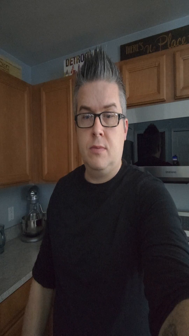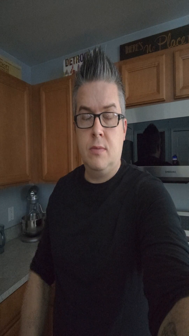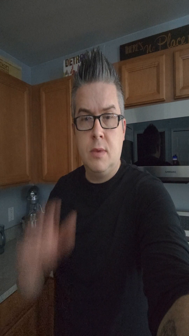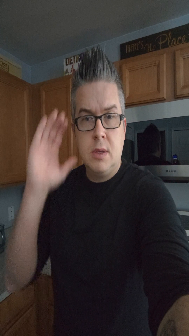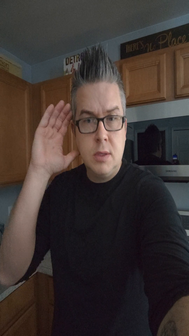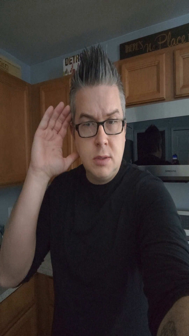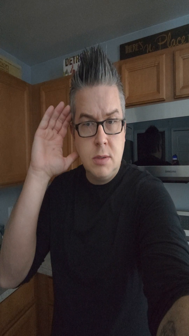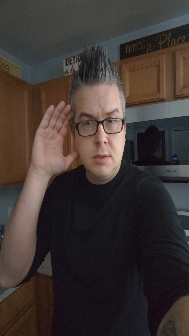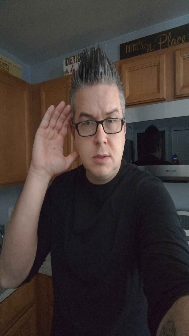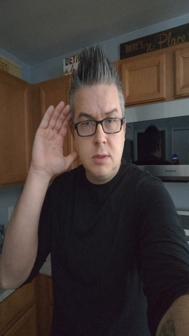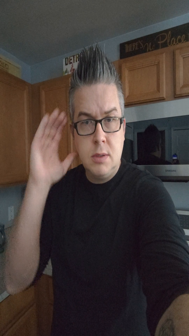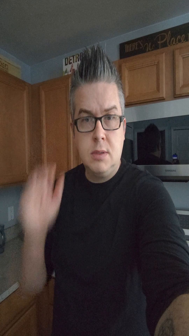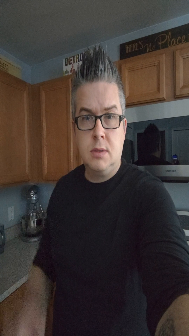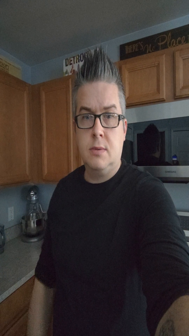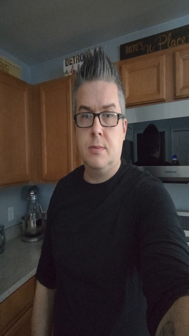listen